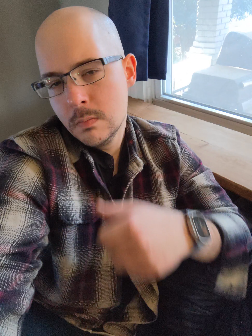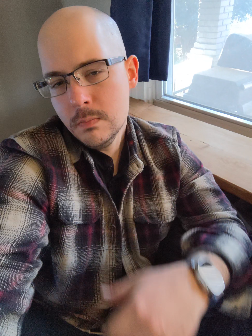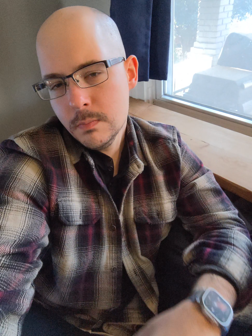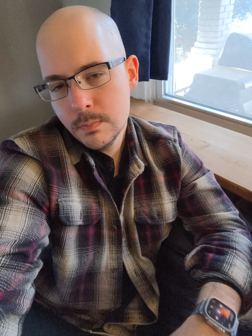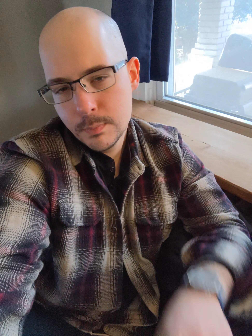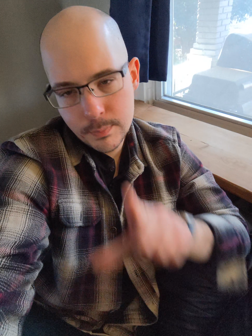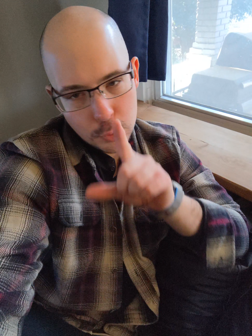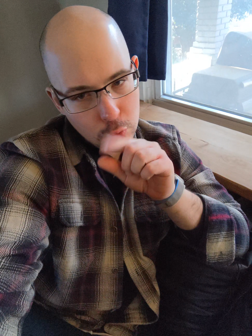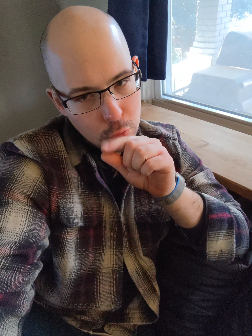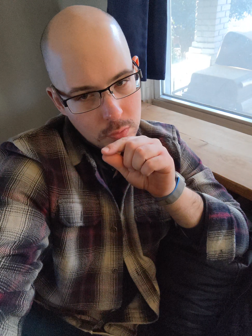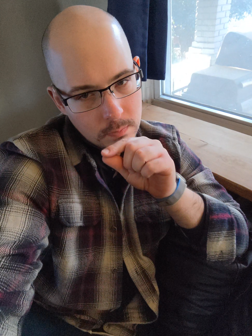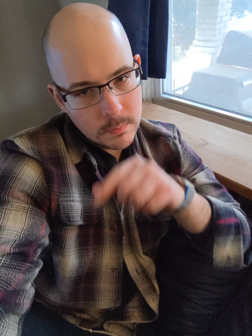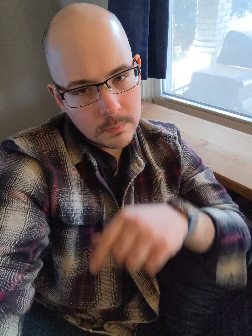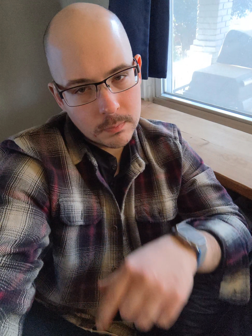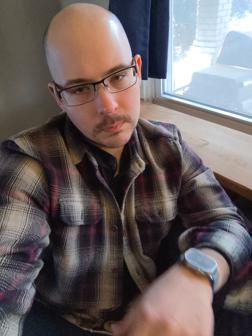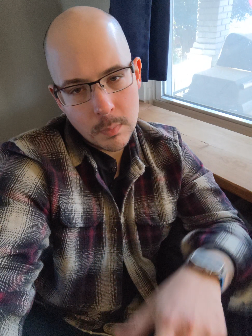bird